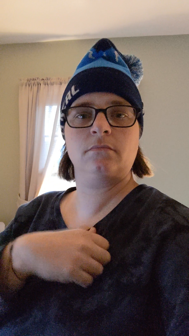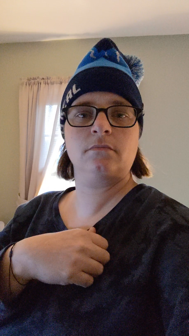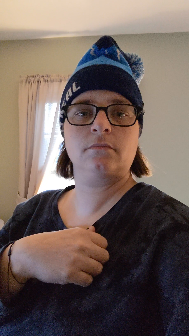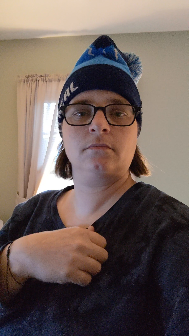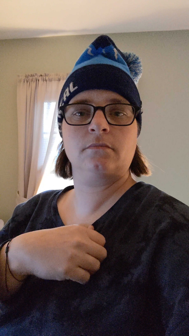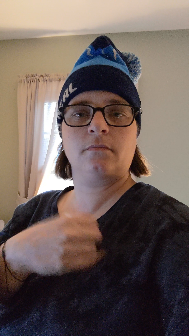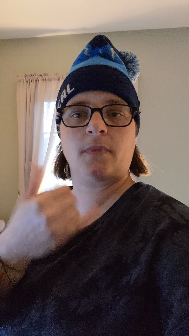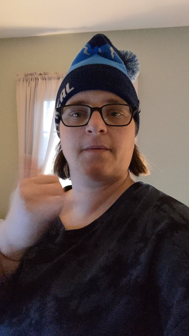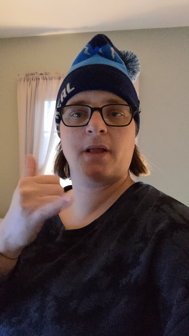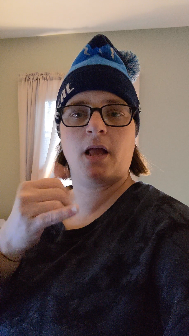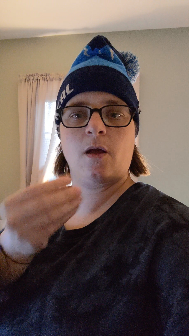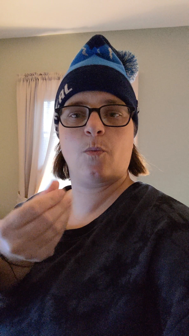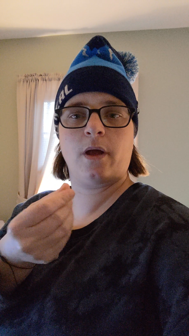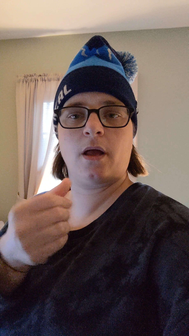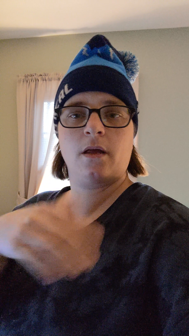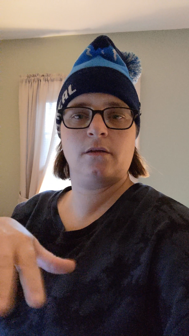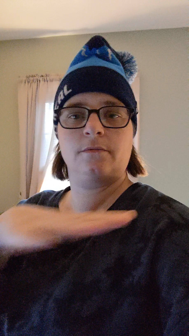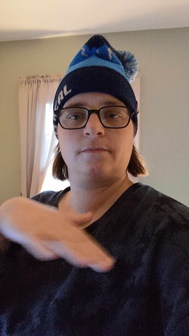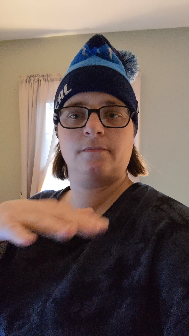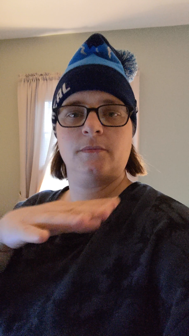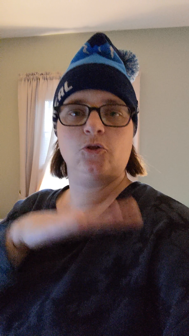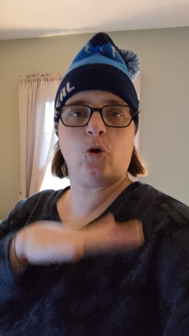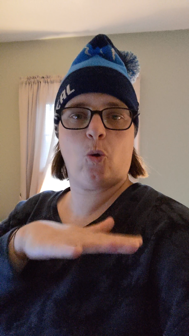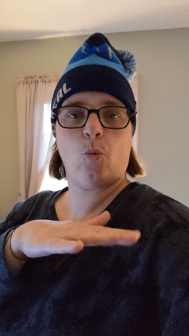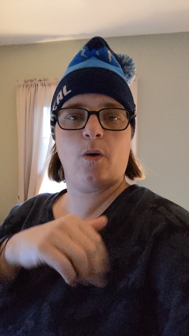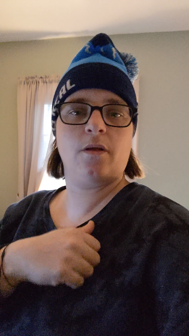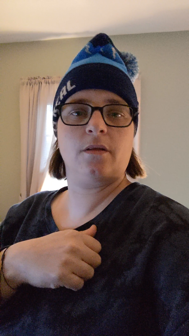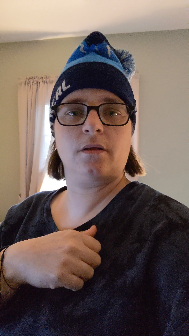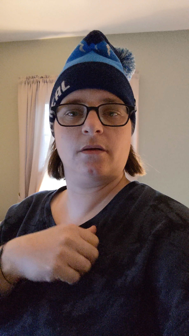playground